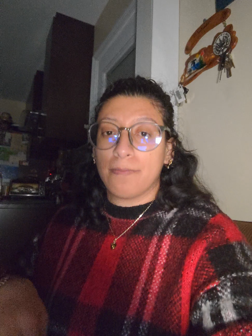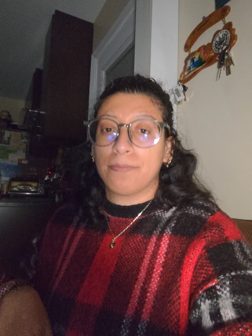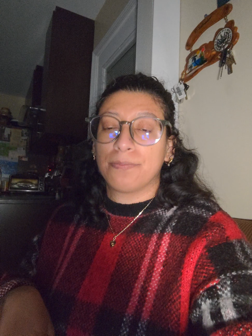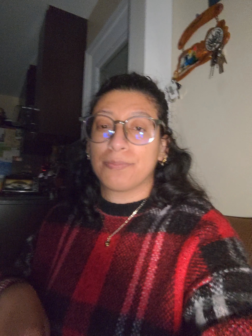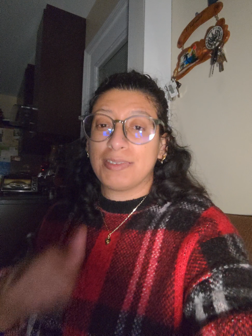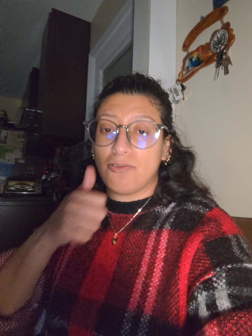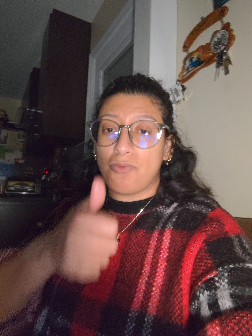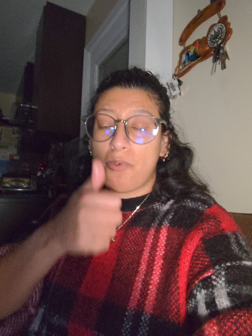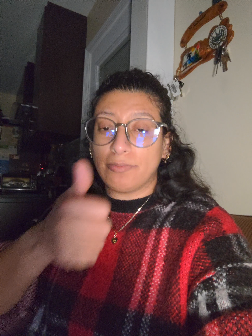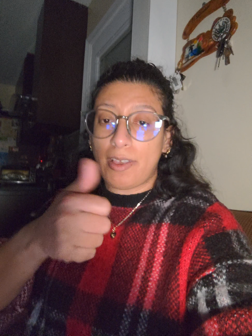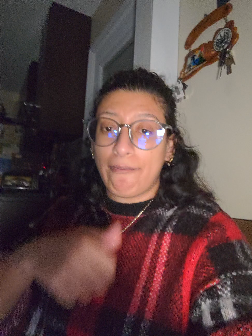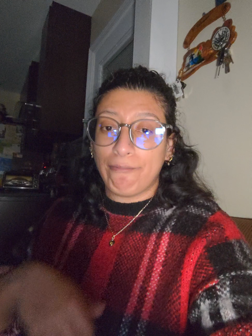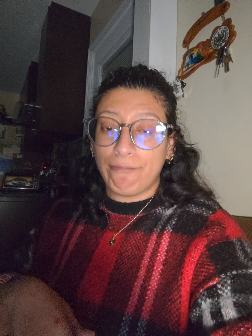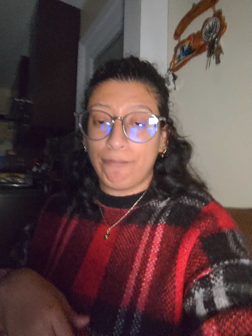yourself